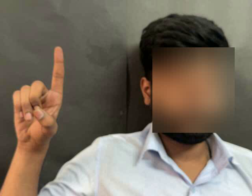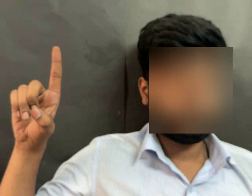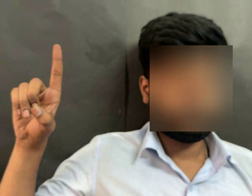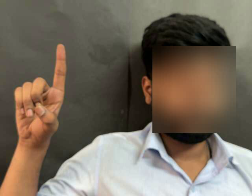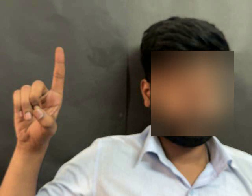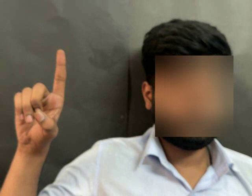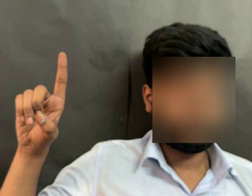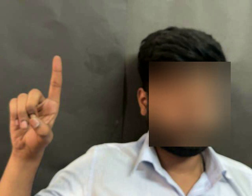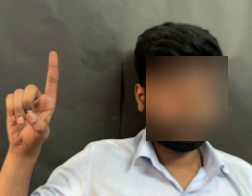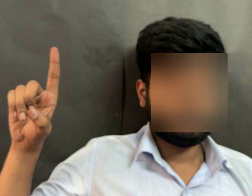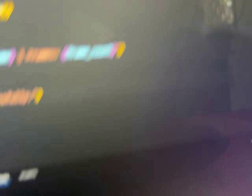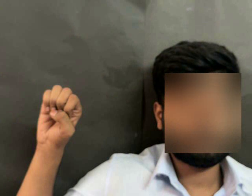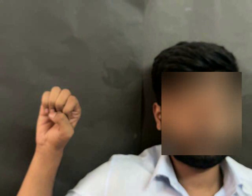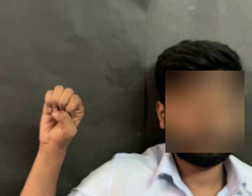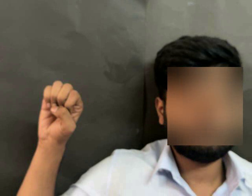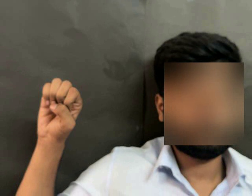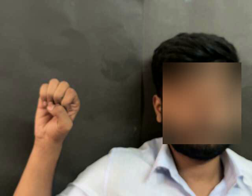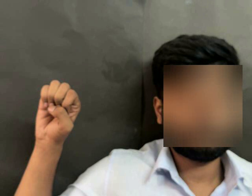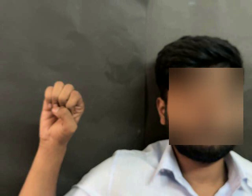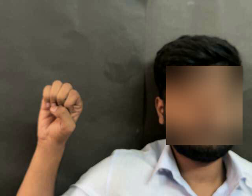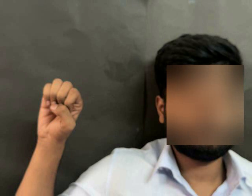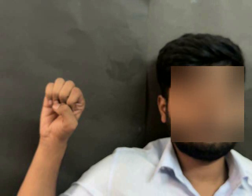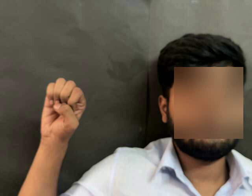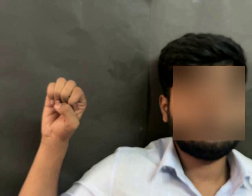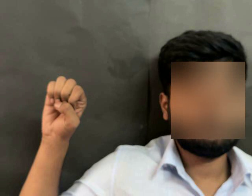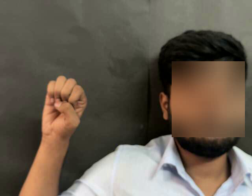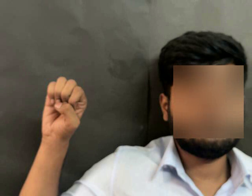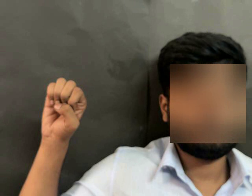E